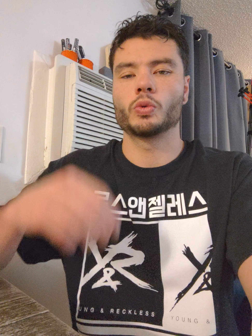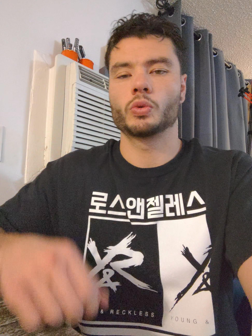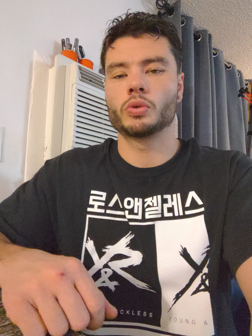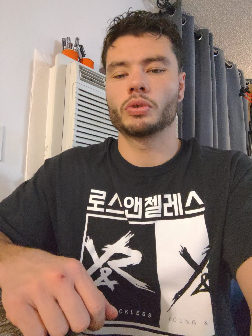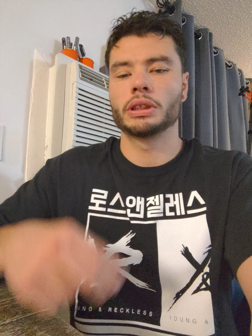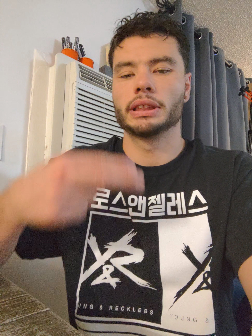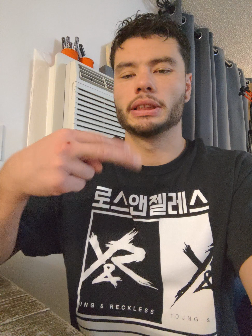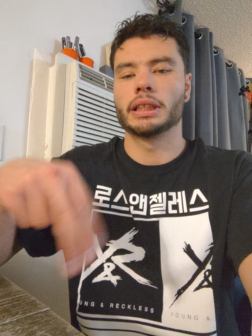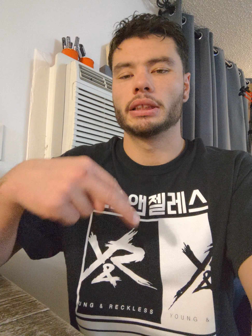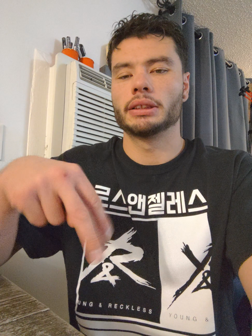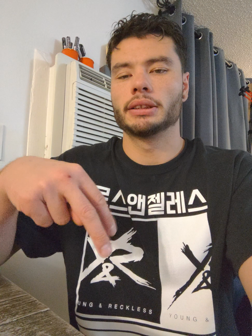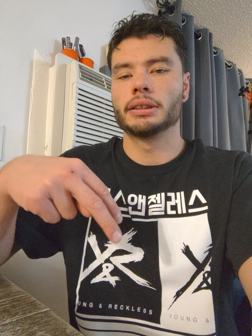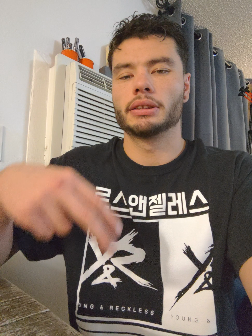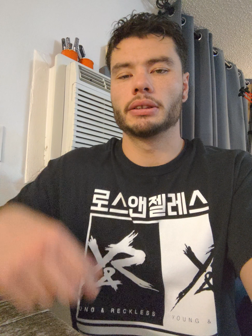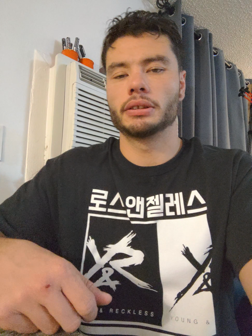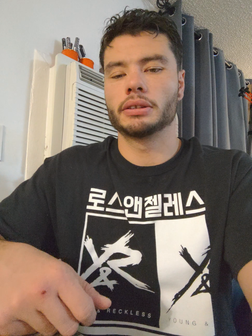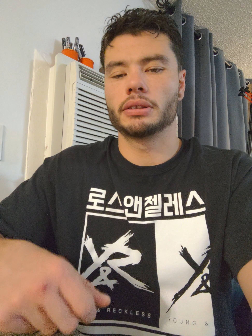dance